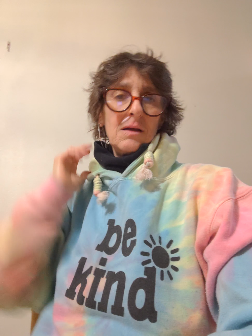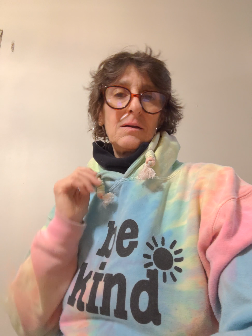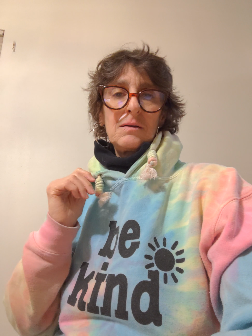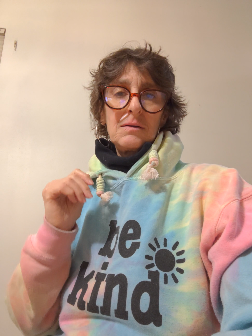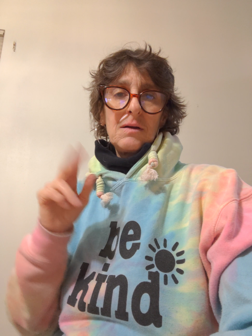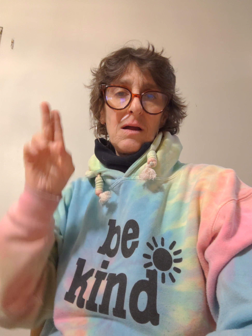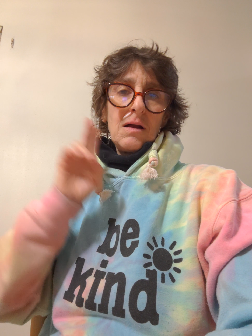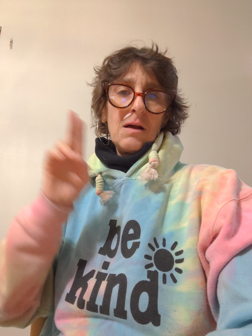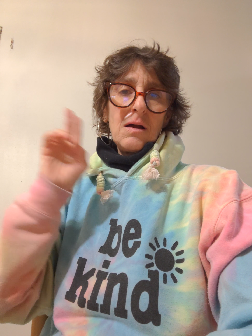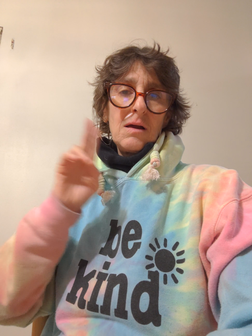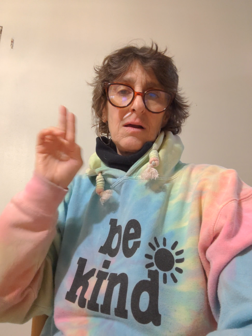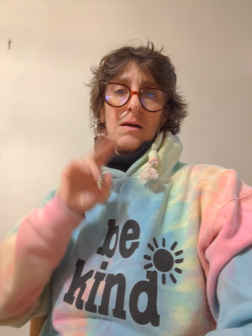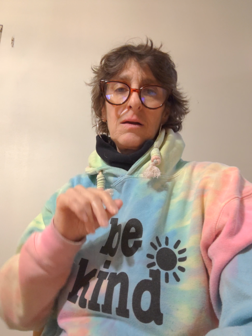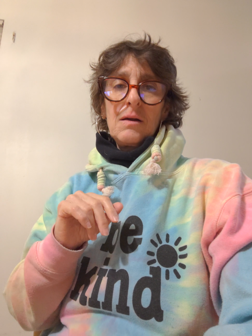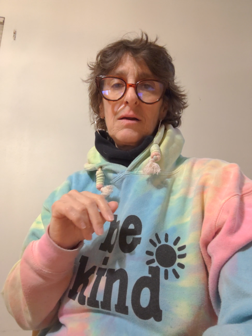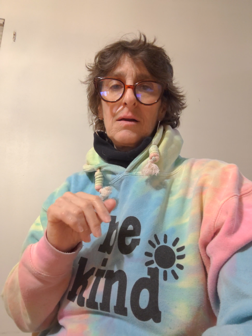uncle